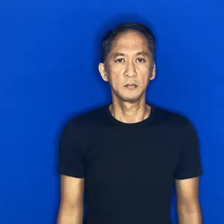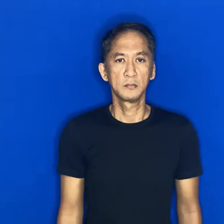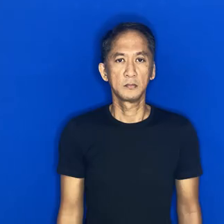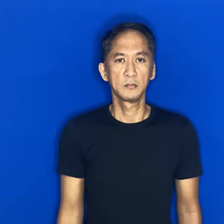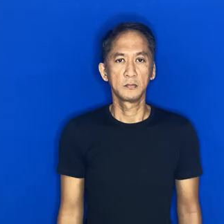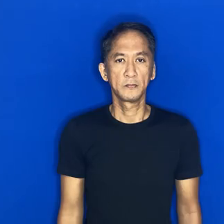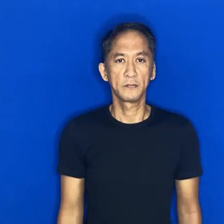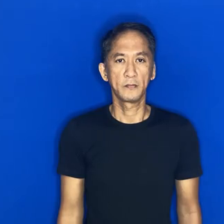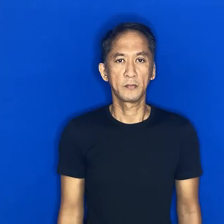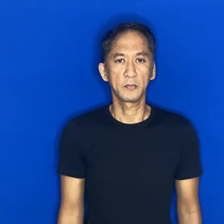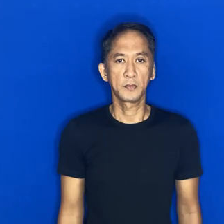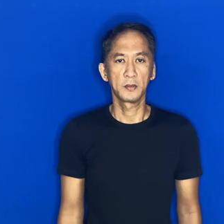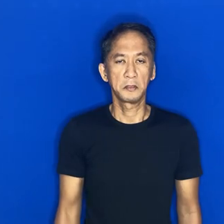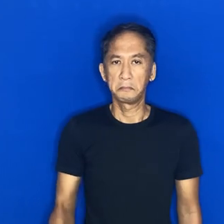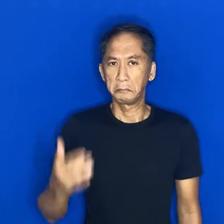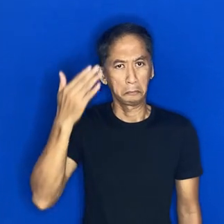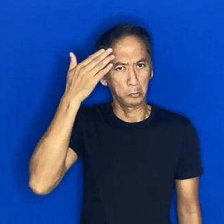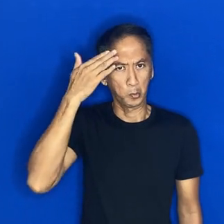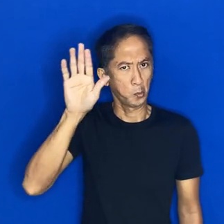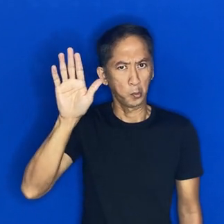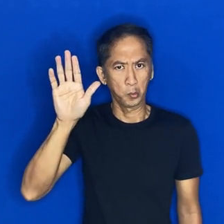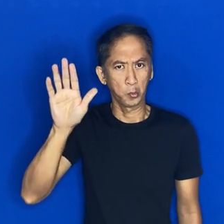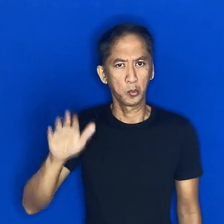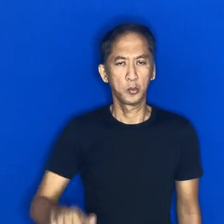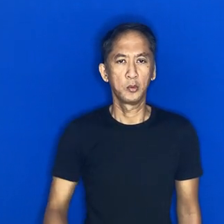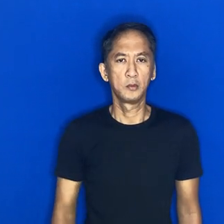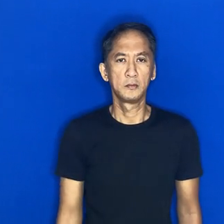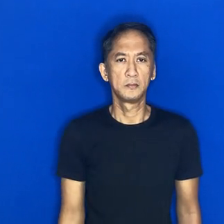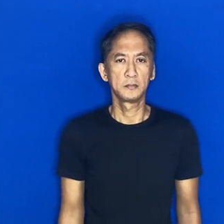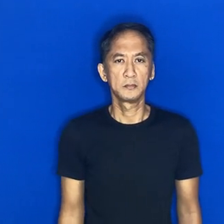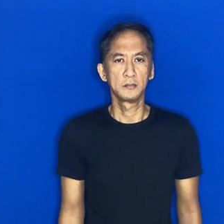don’t know